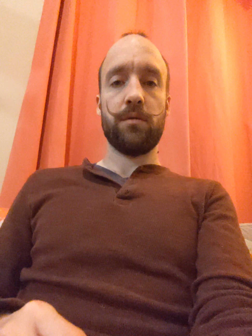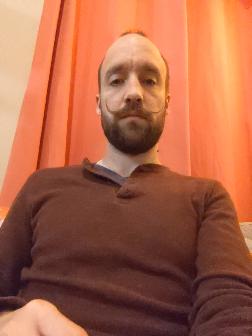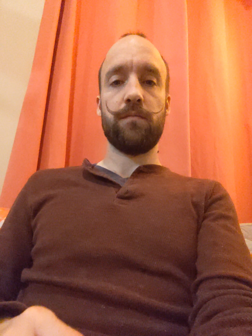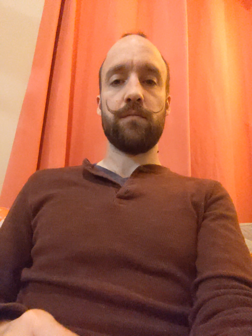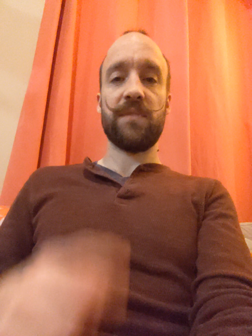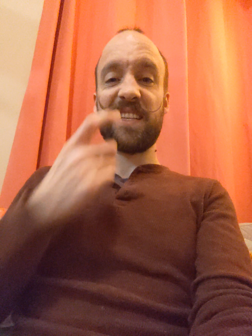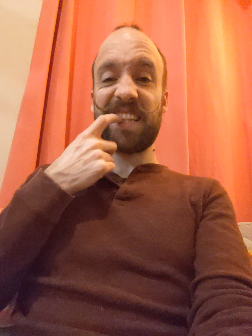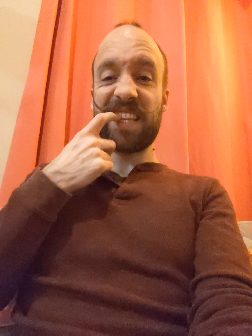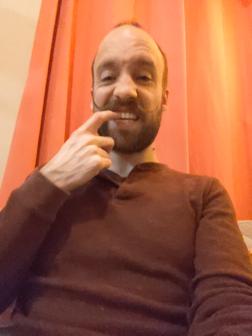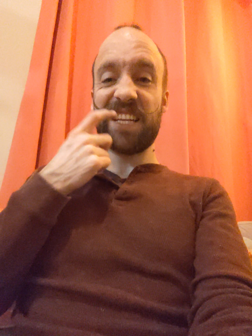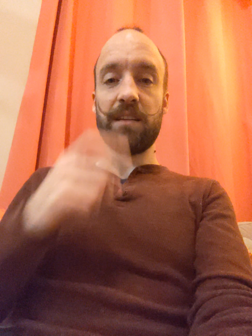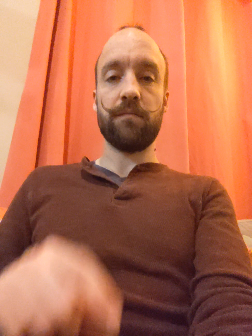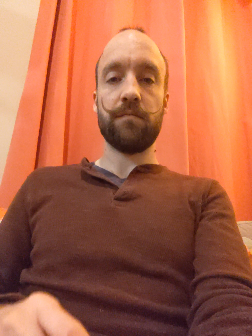tooth